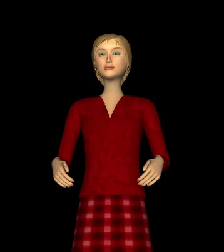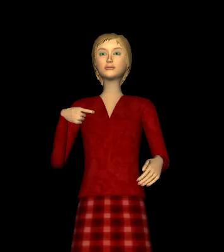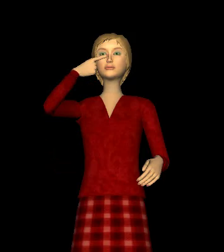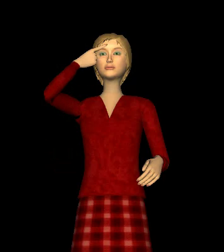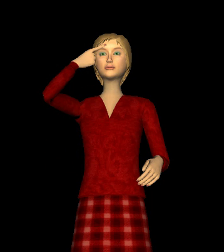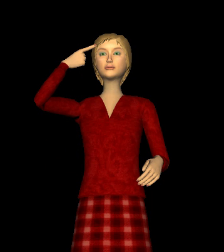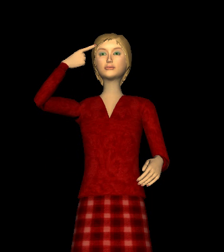ذكي